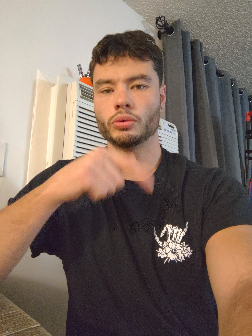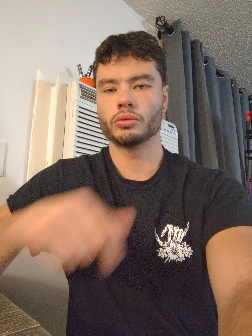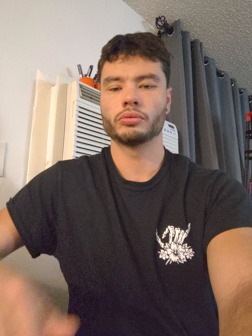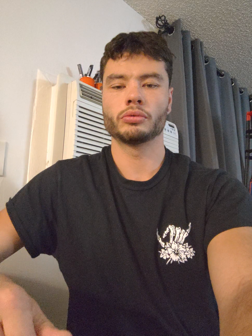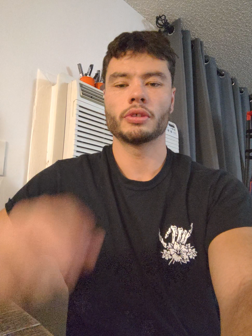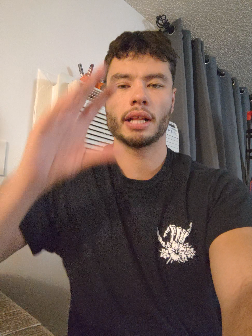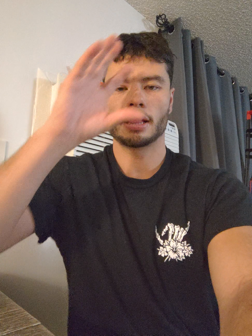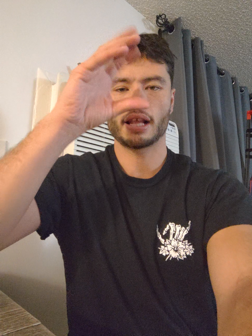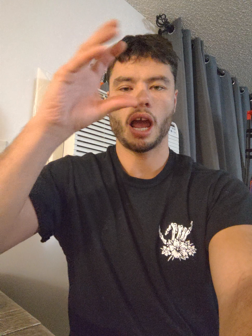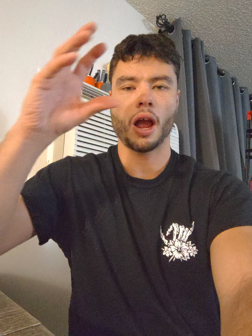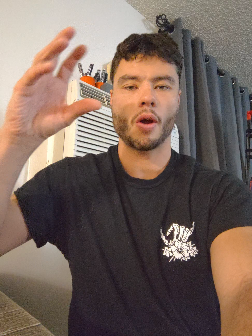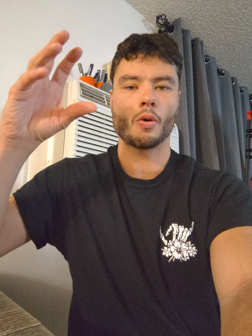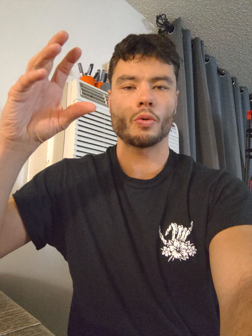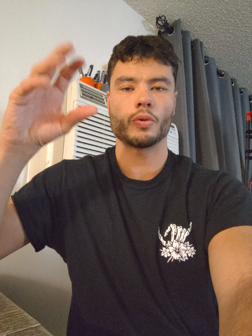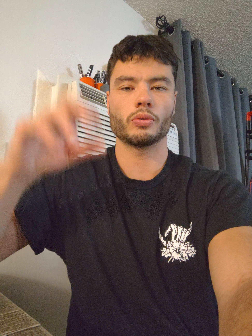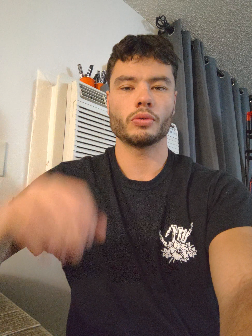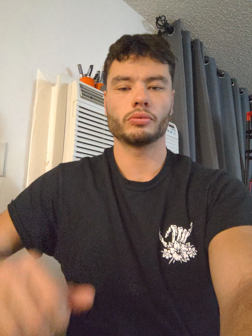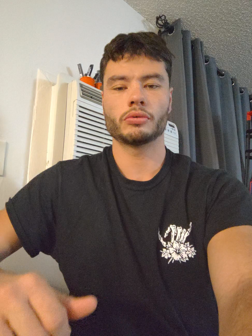cloud